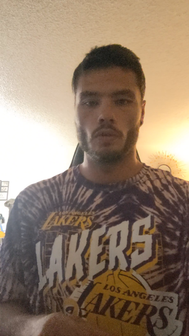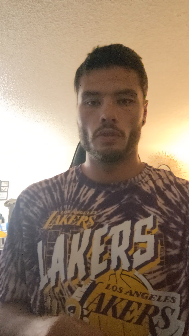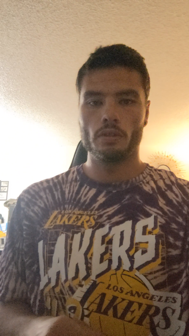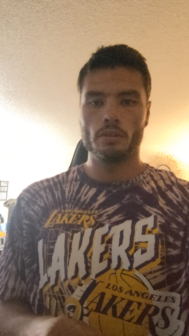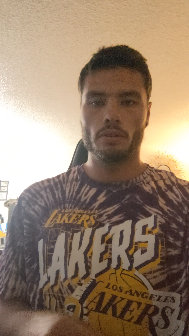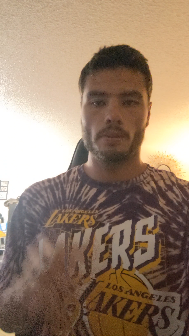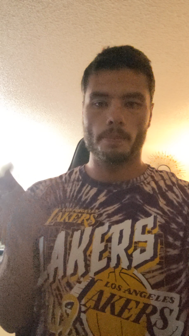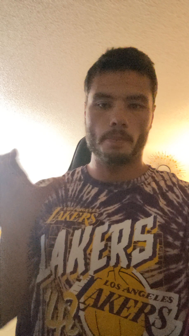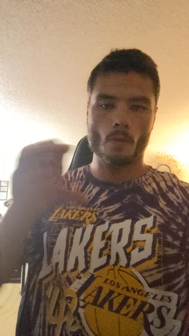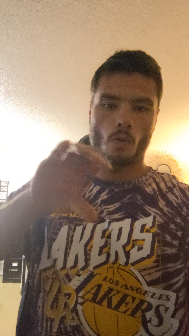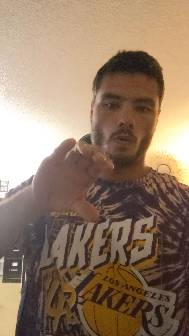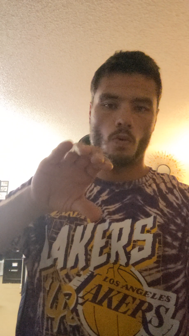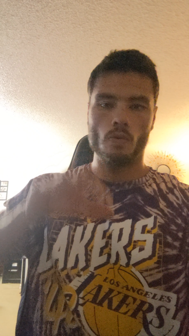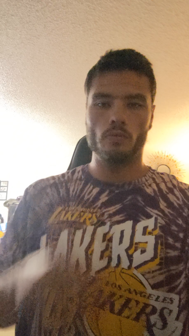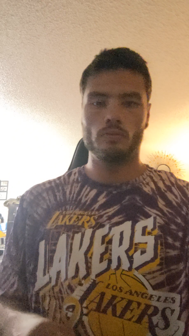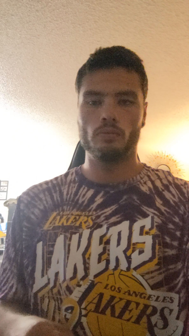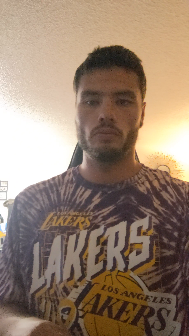pour